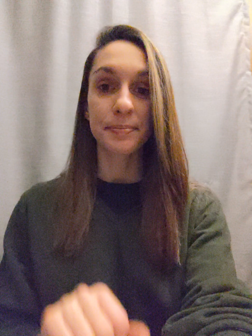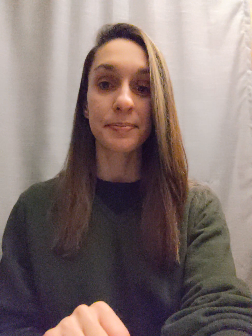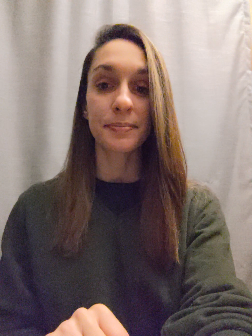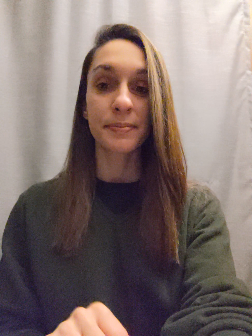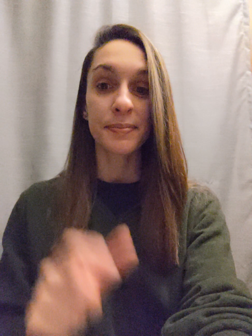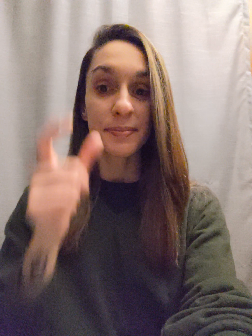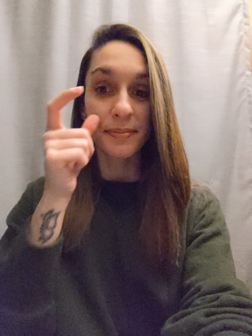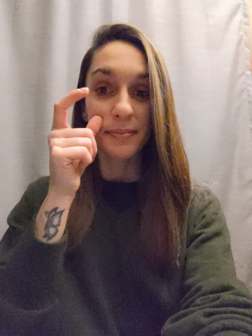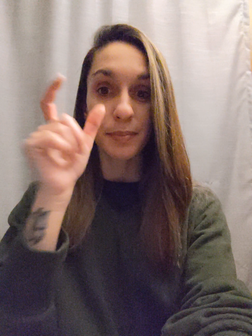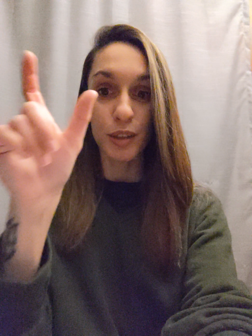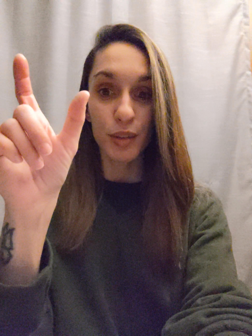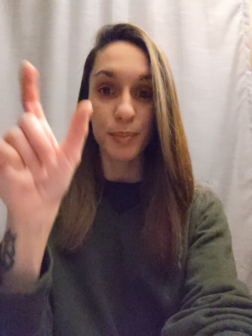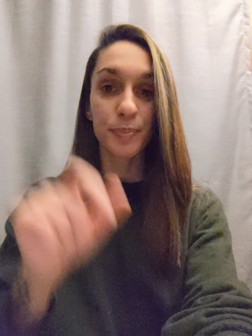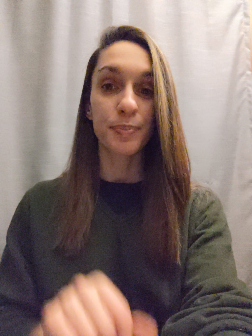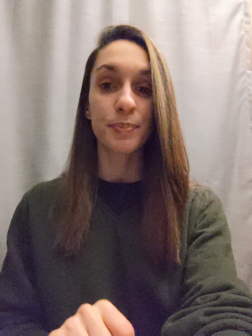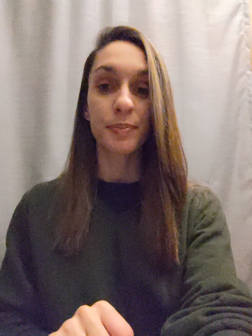moon